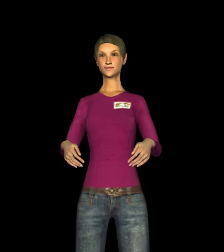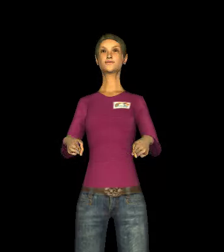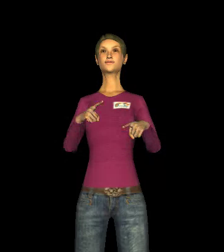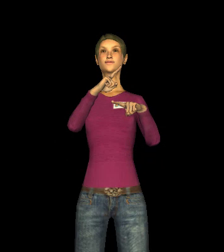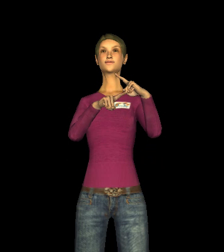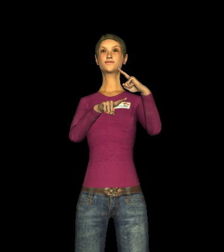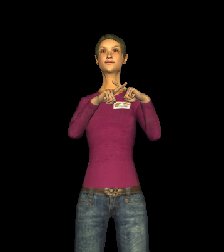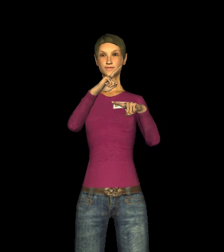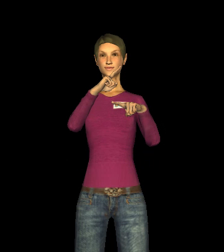هدايا